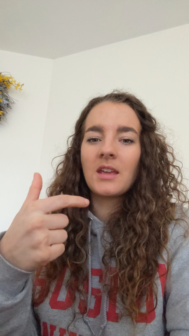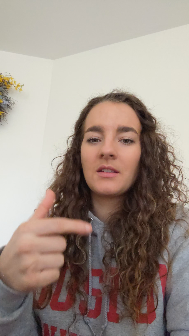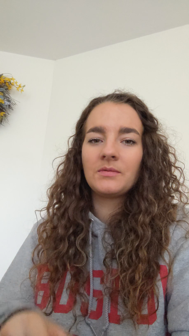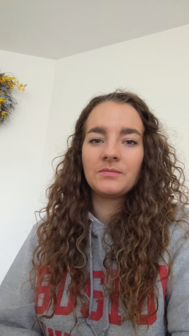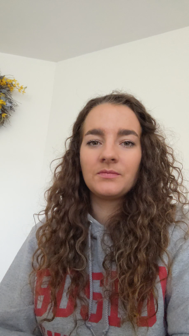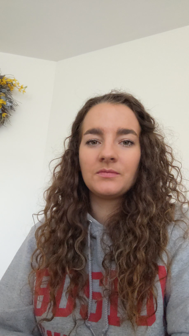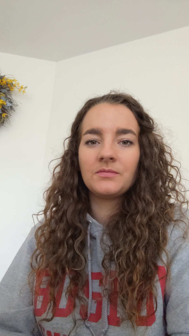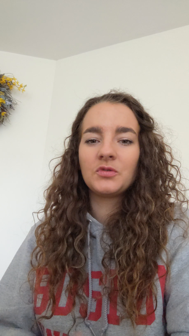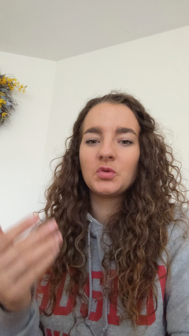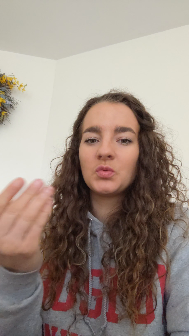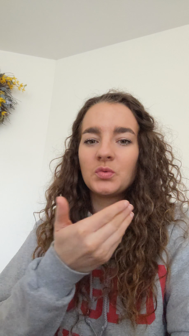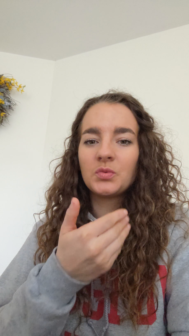new